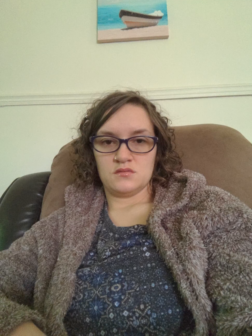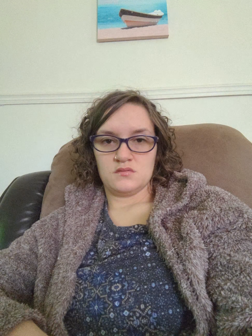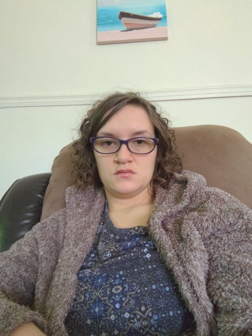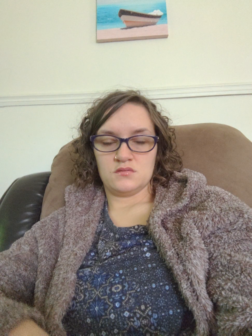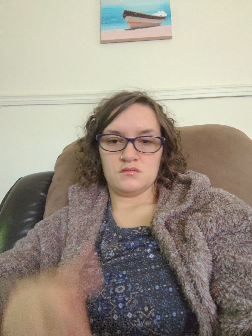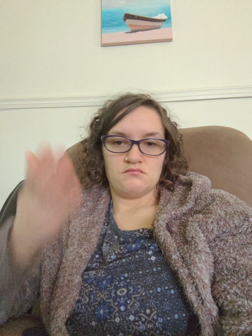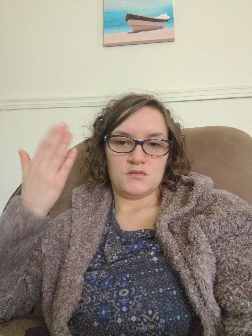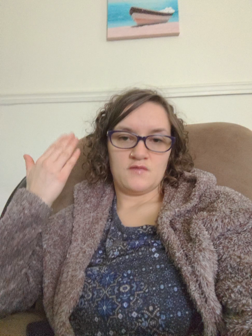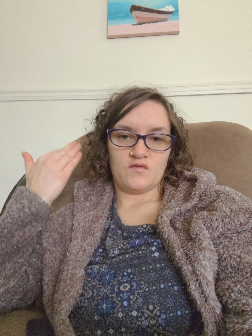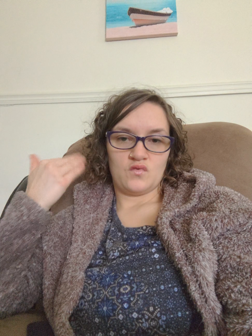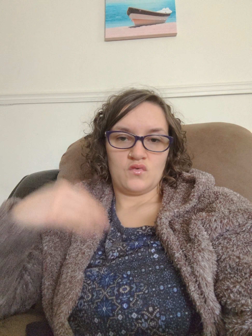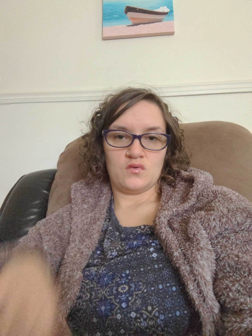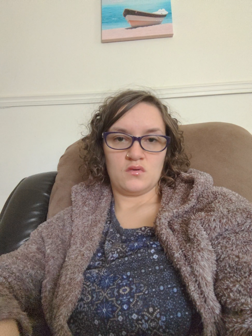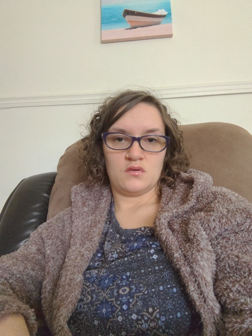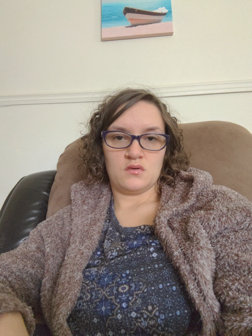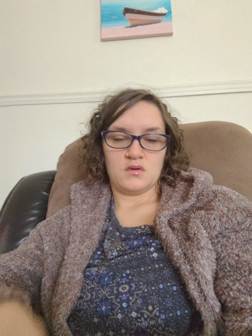before